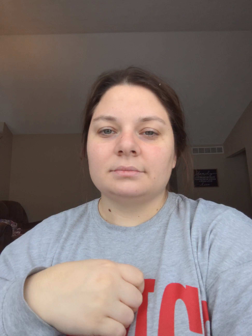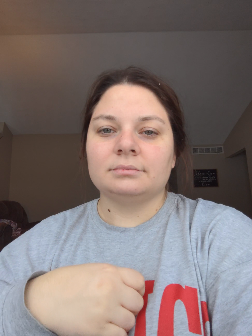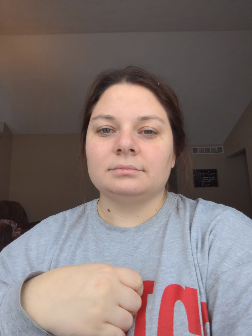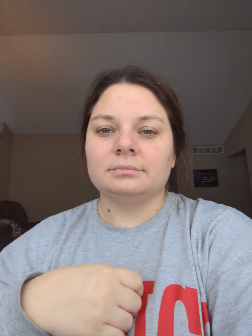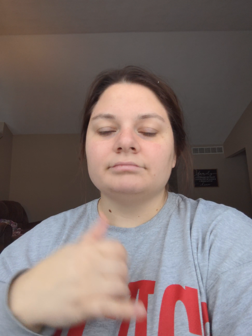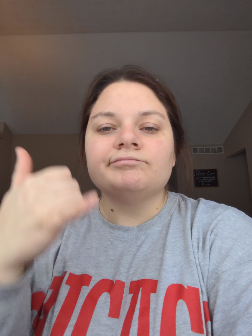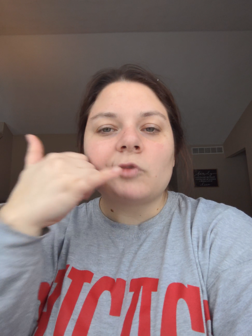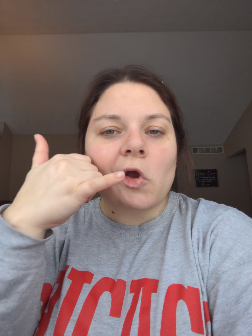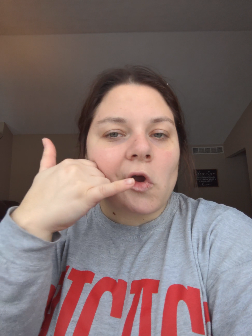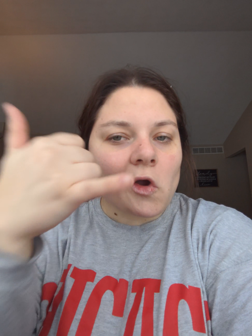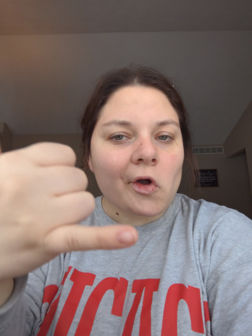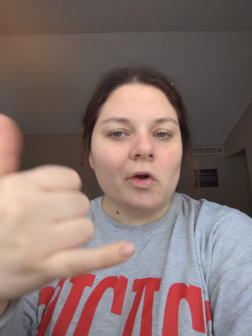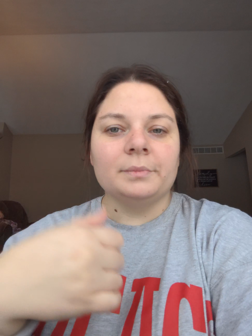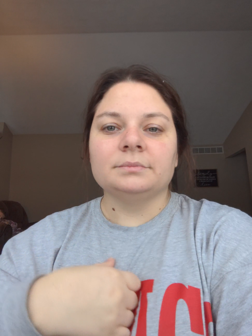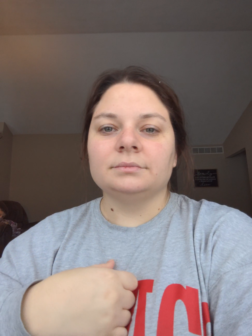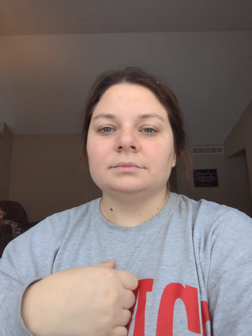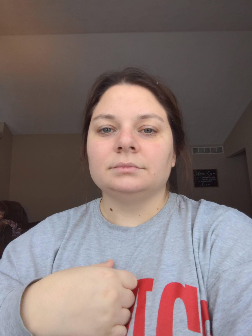call on the phone